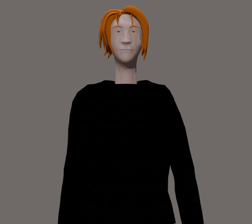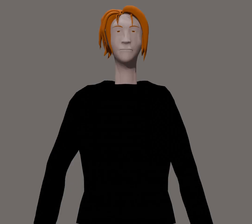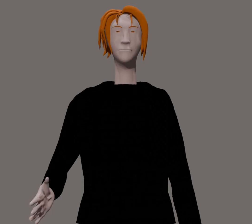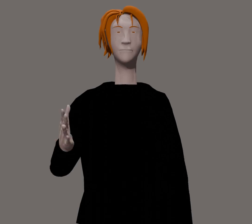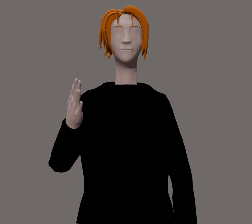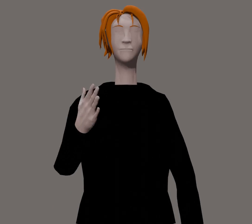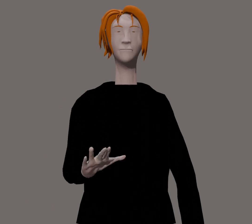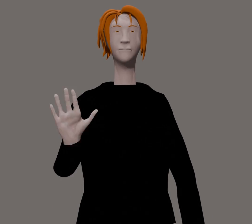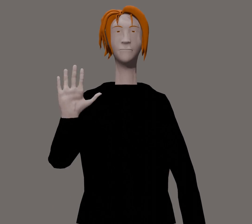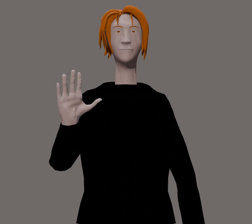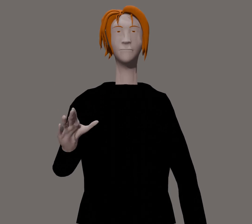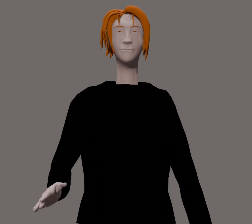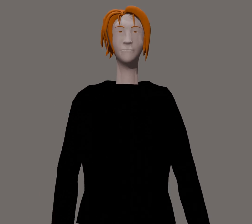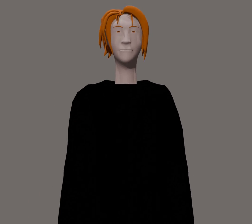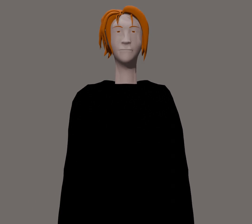Complete Finished